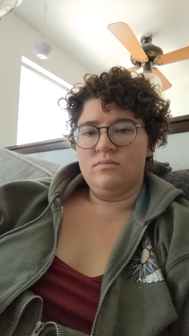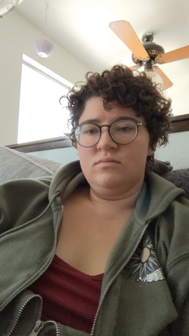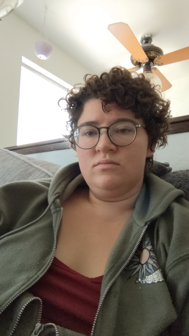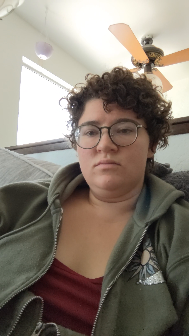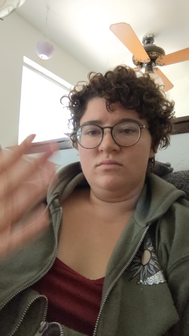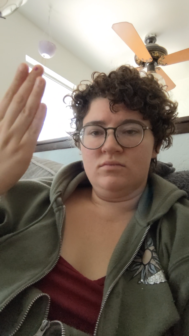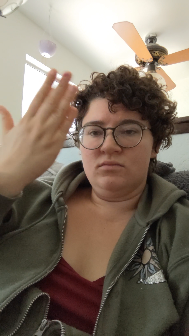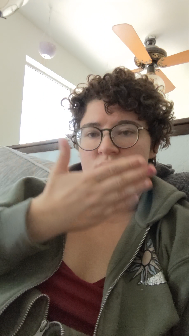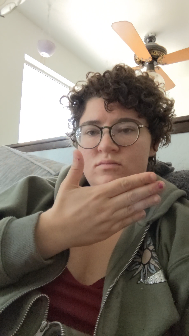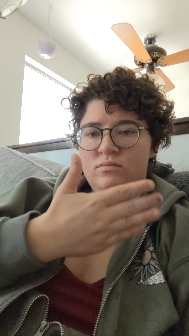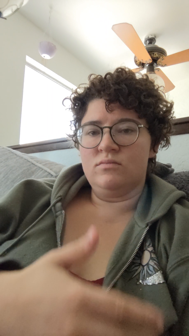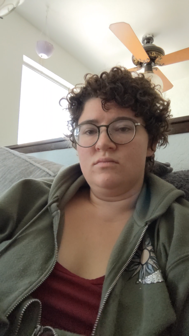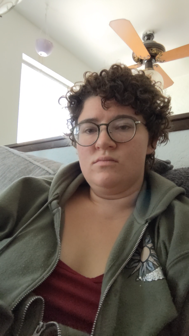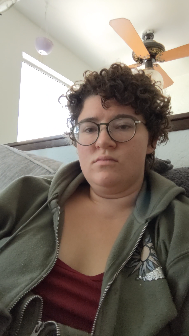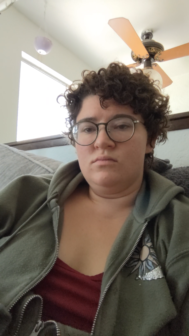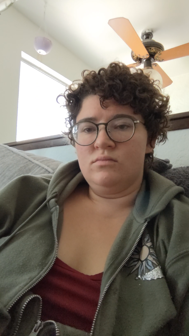dark